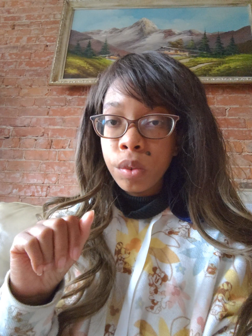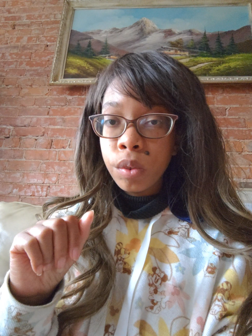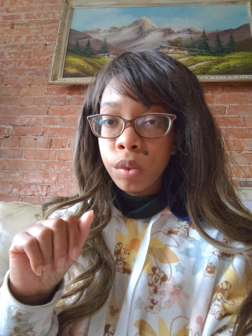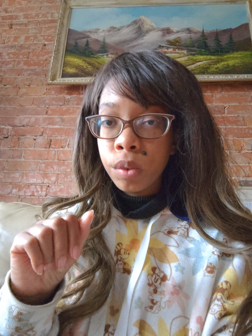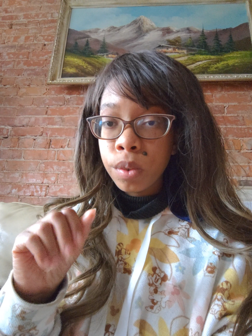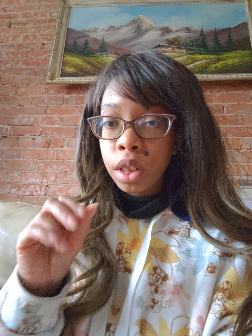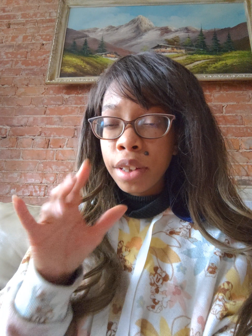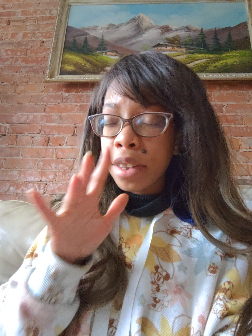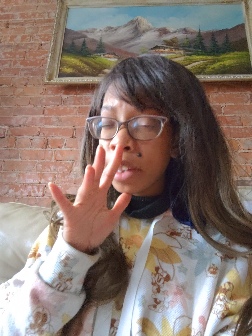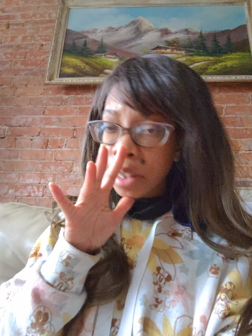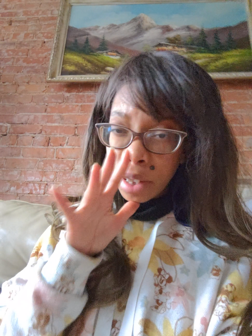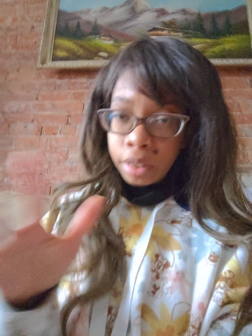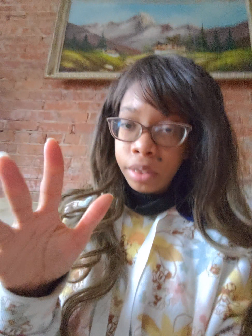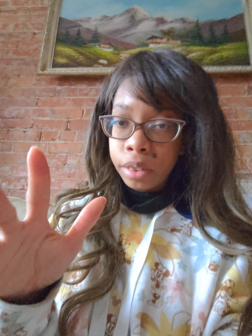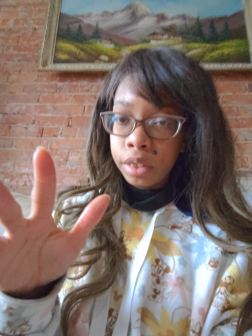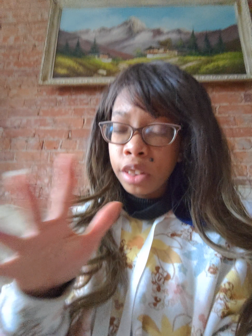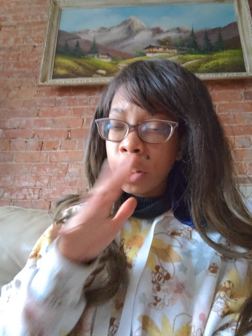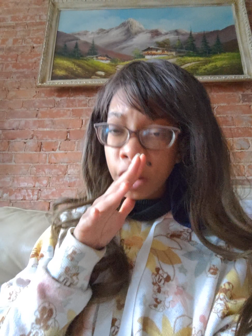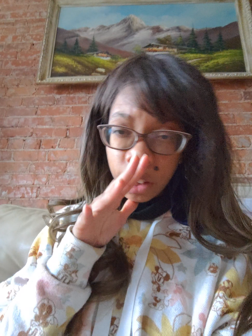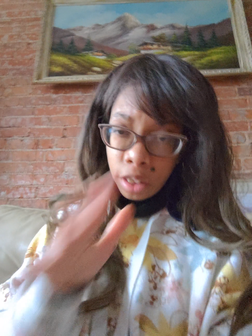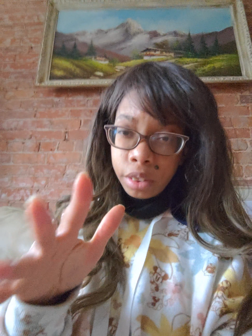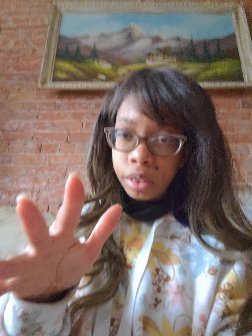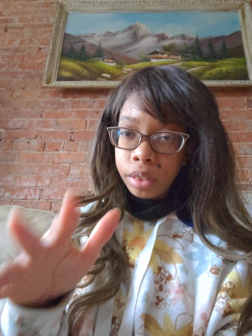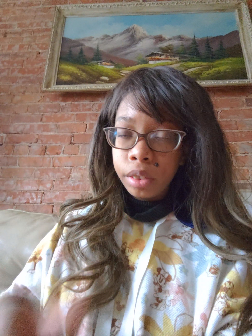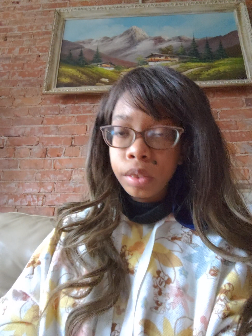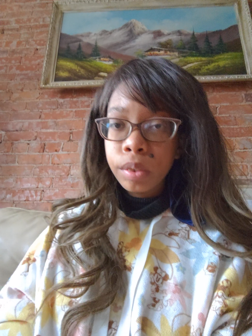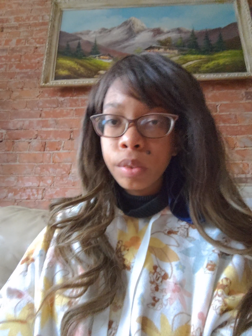hate